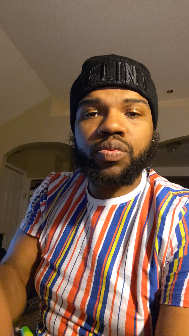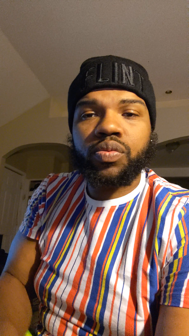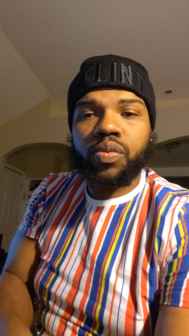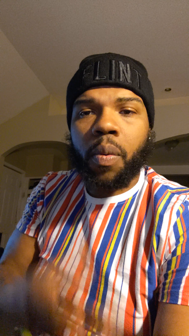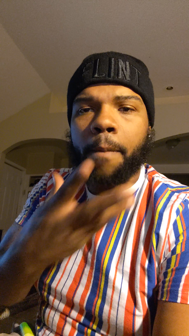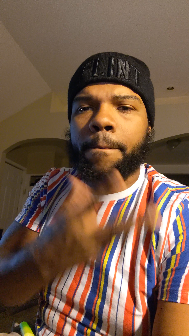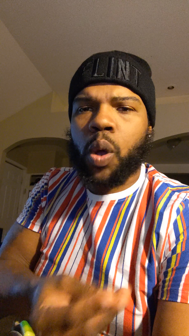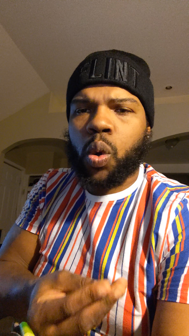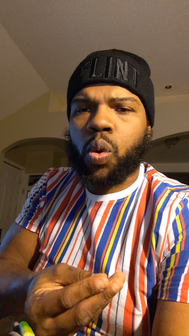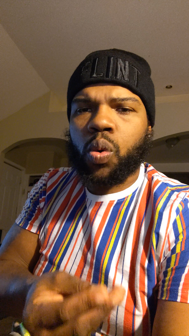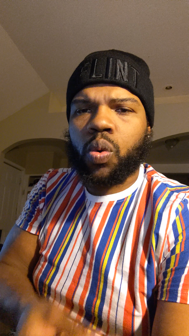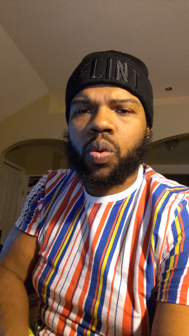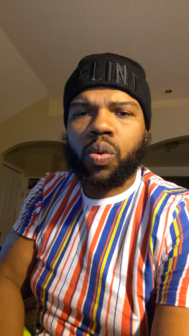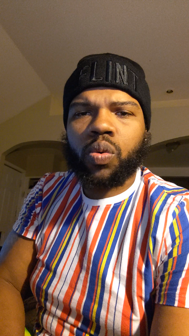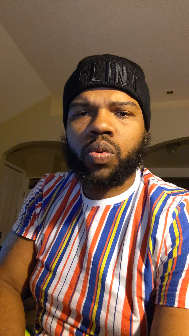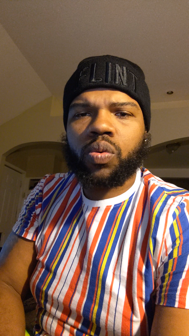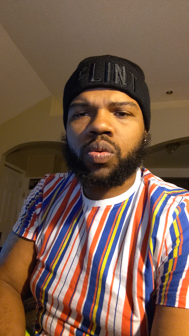poor